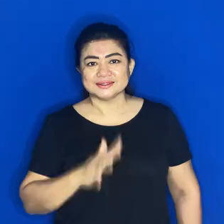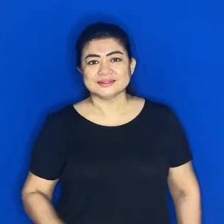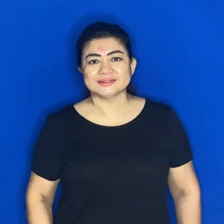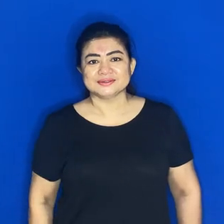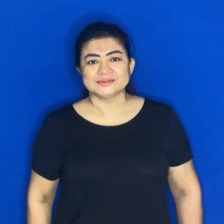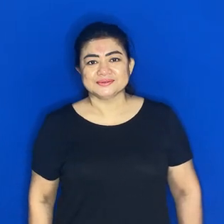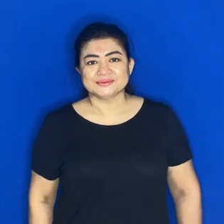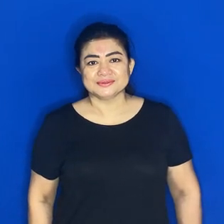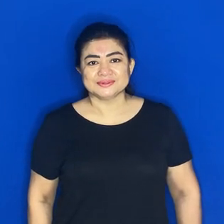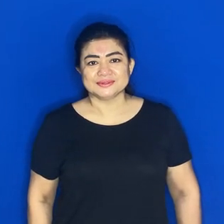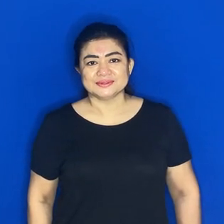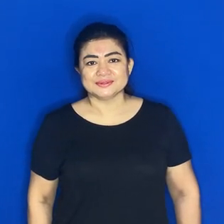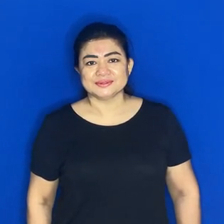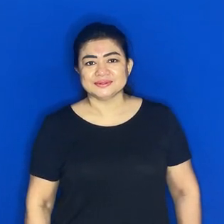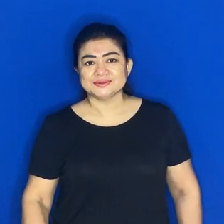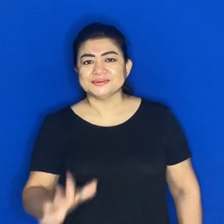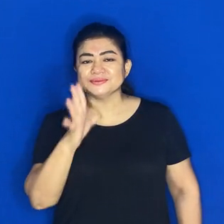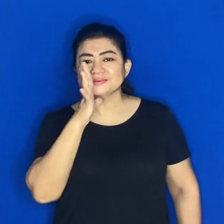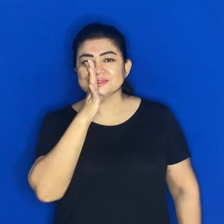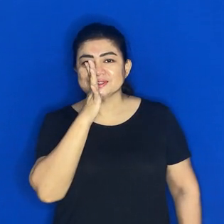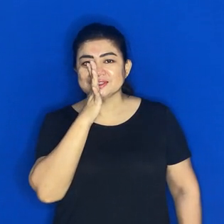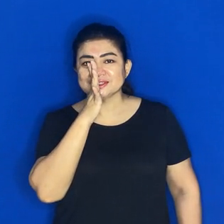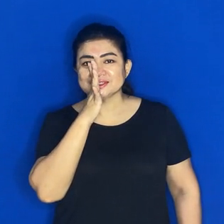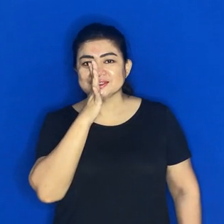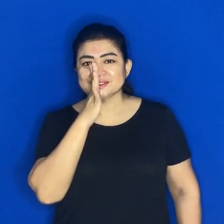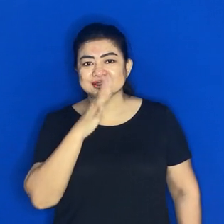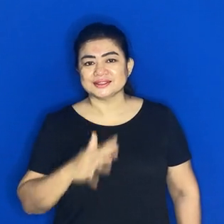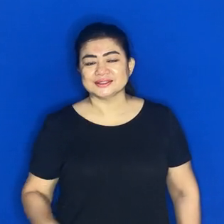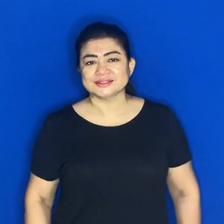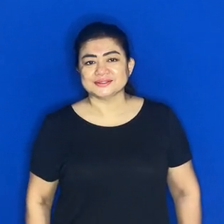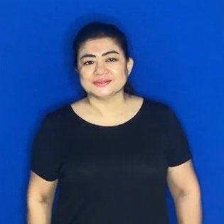mother